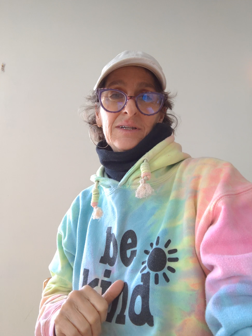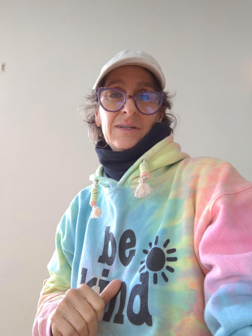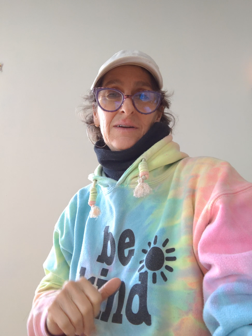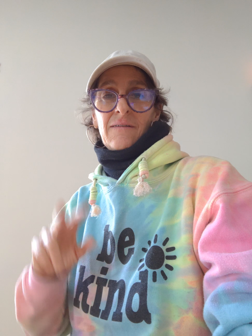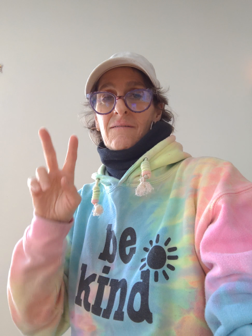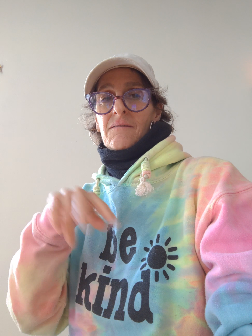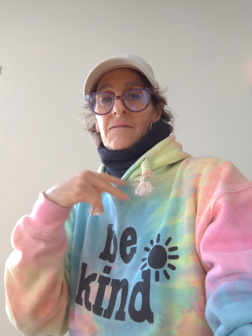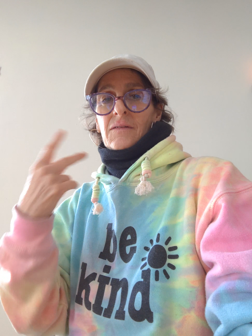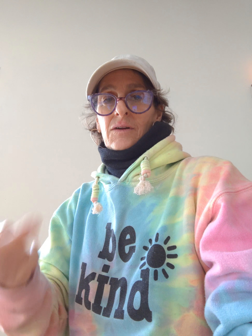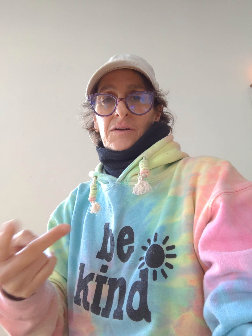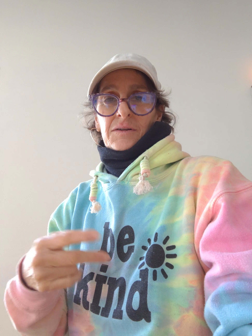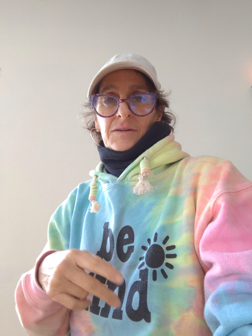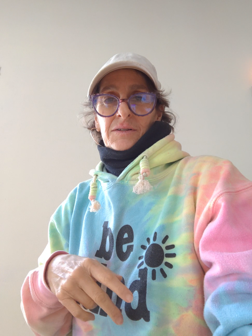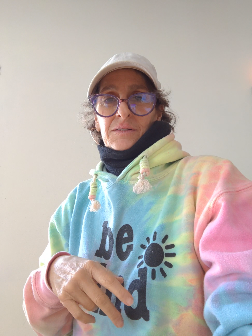fall